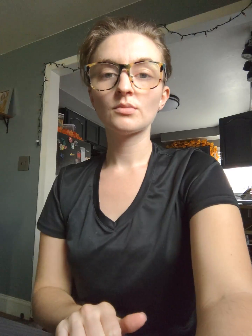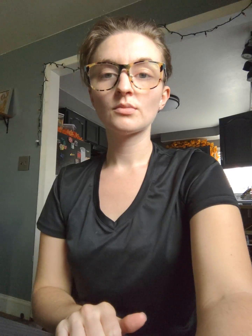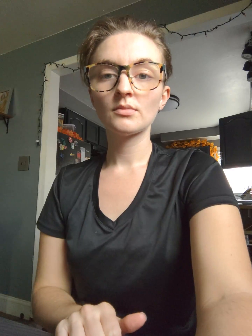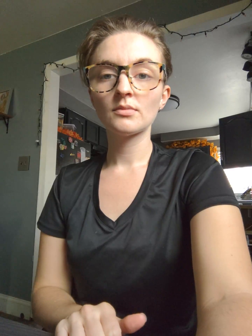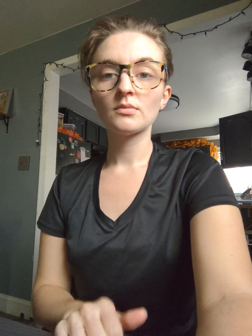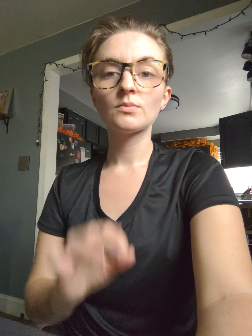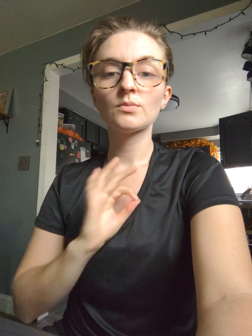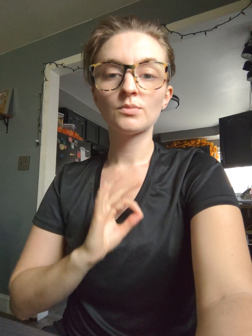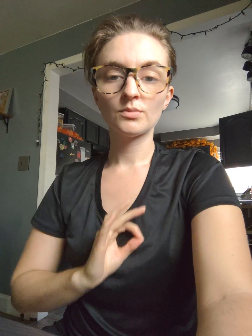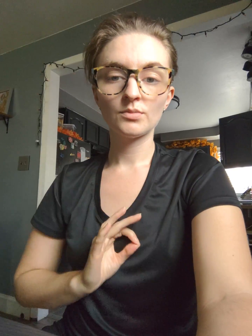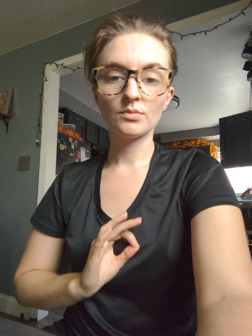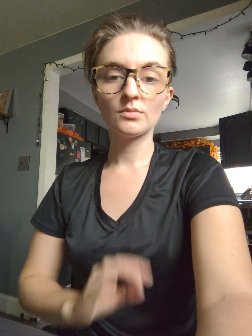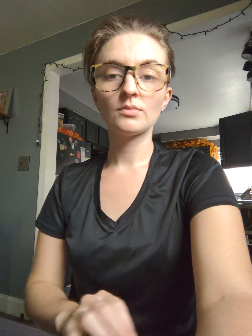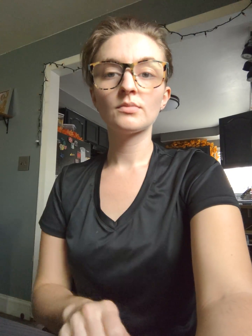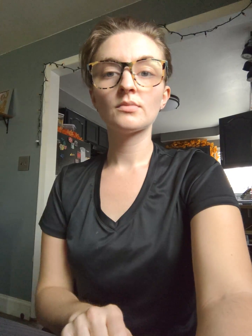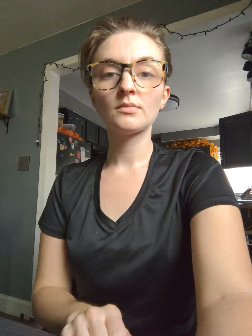button